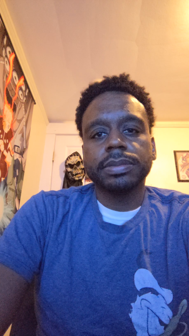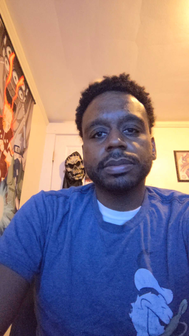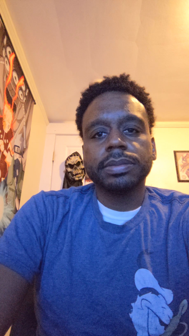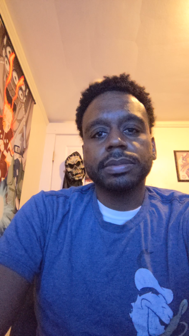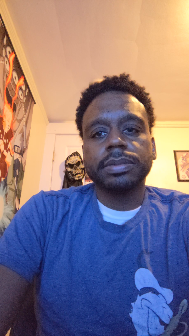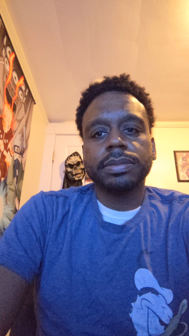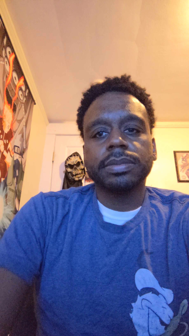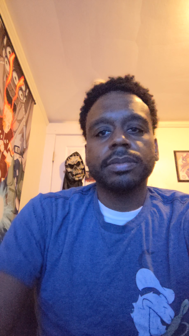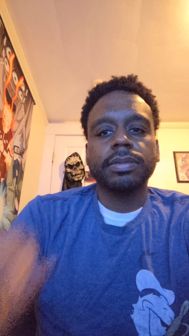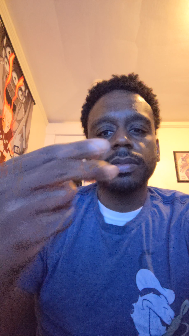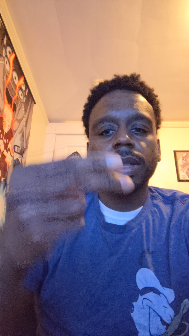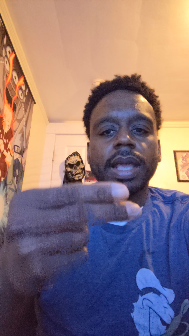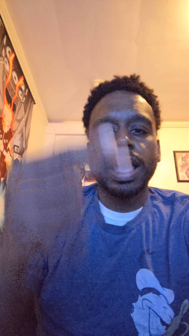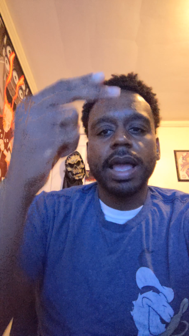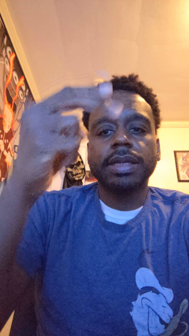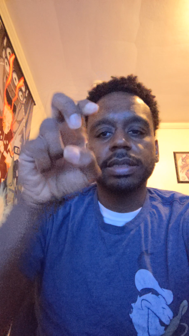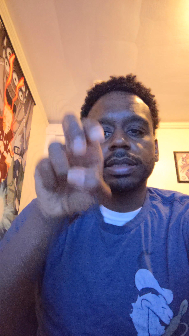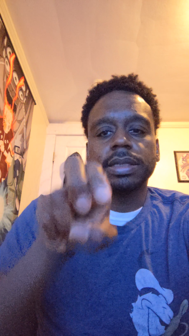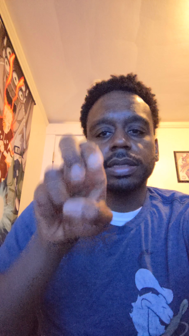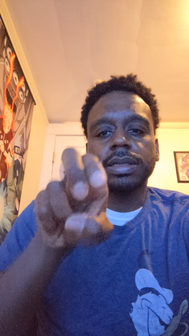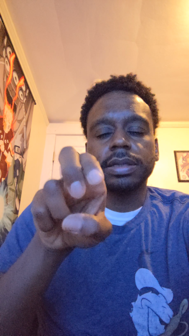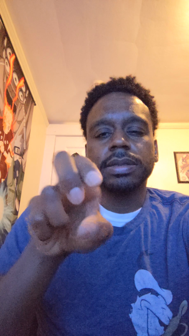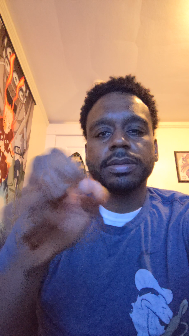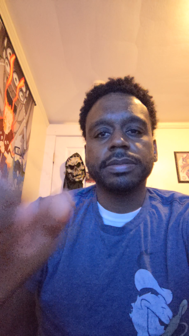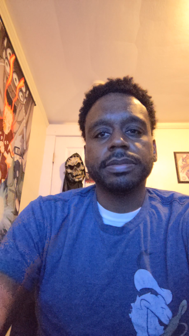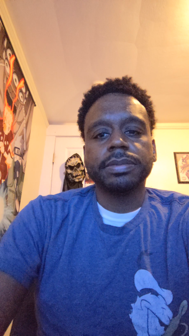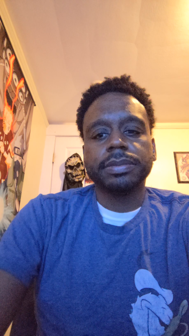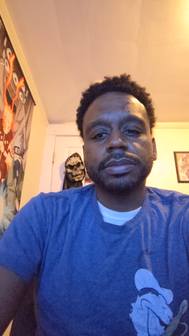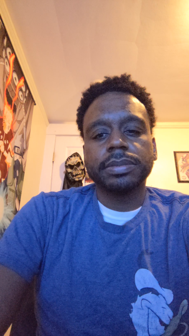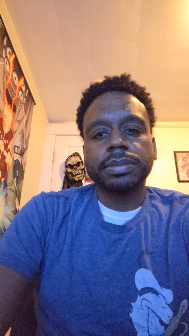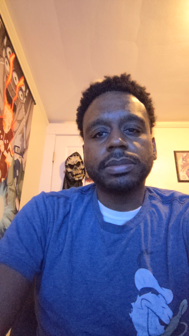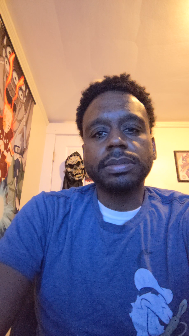high chair